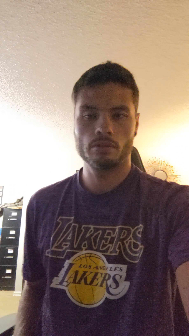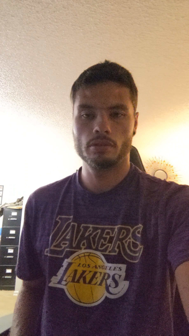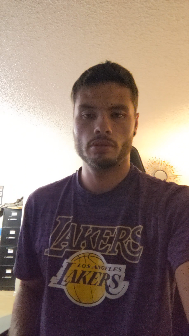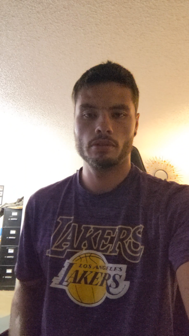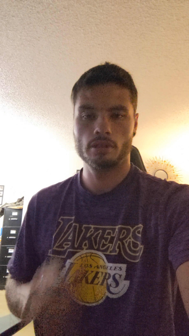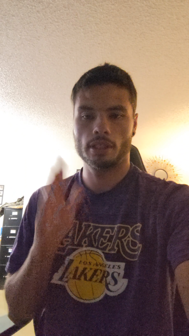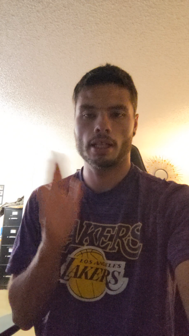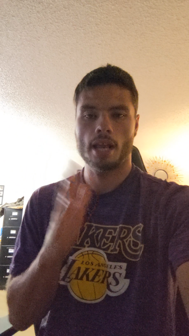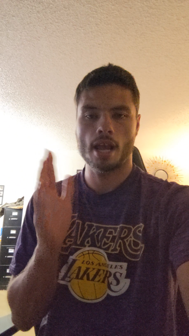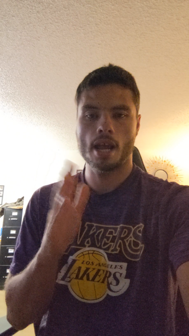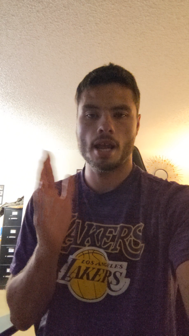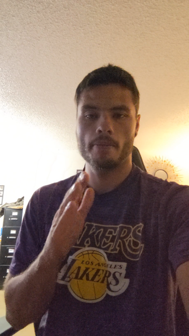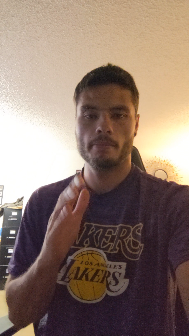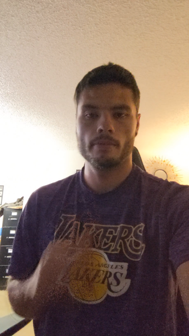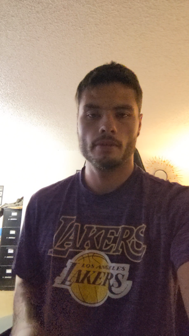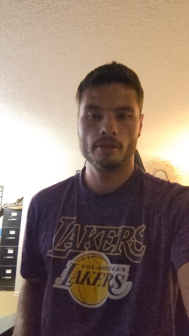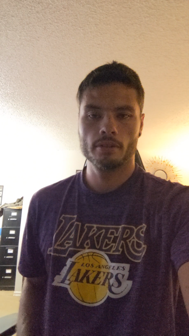clap